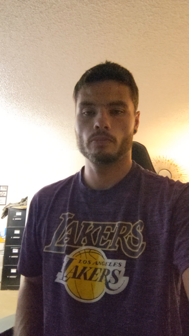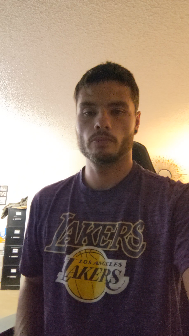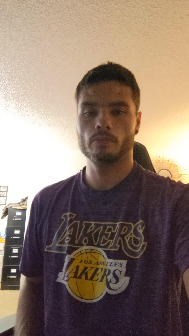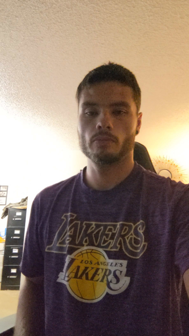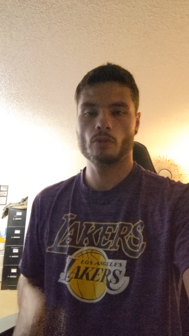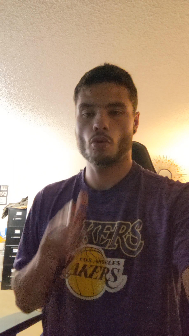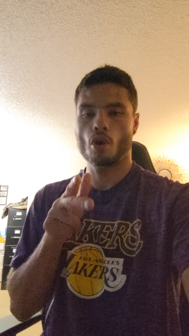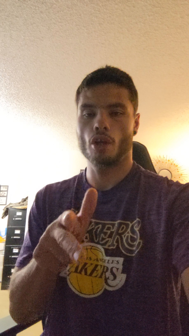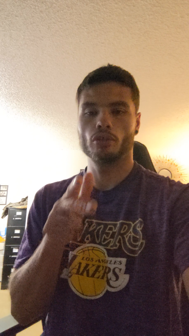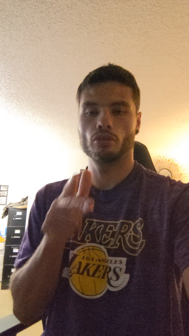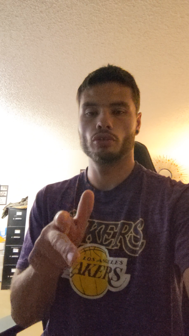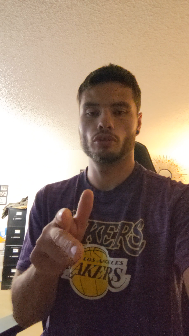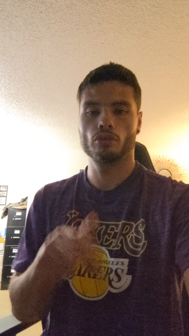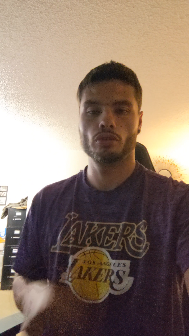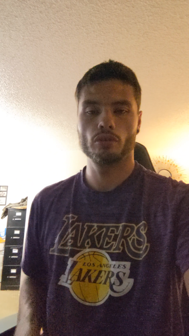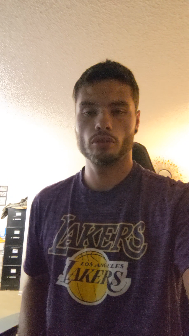garage